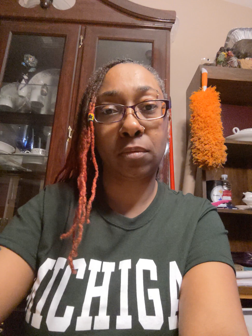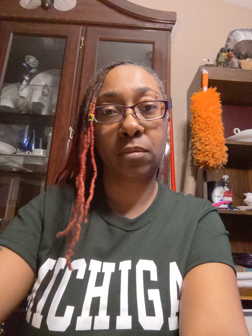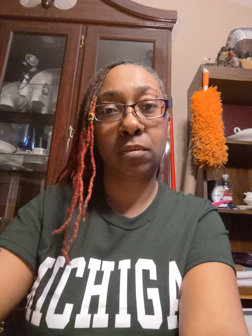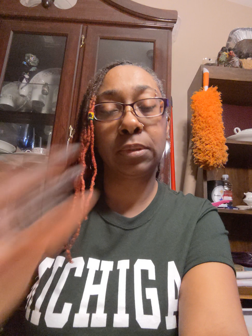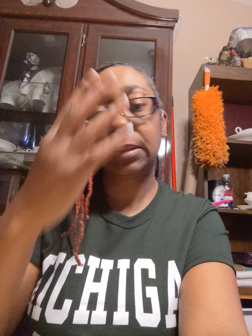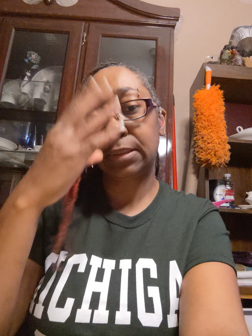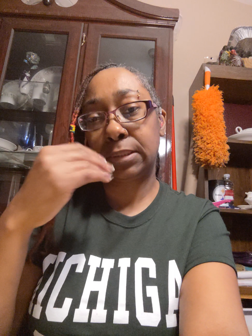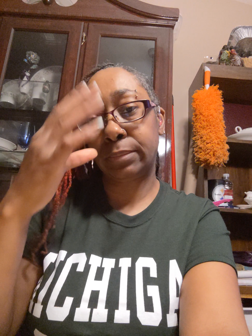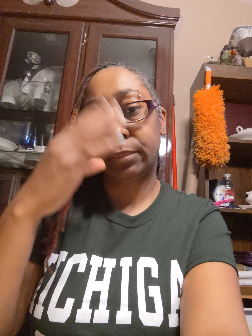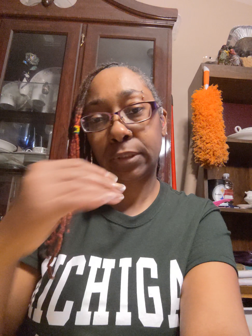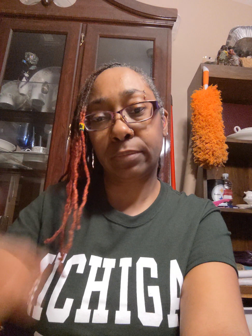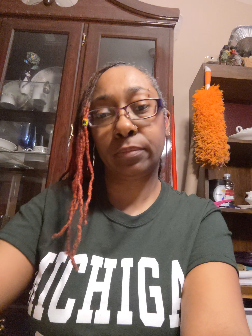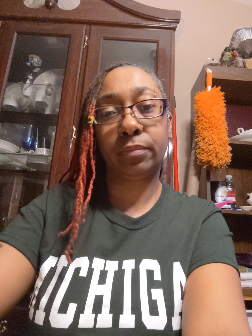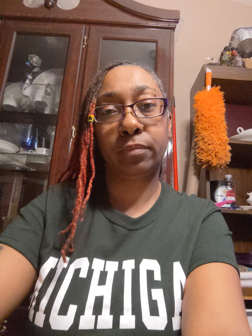sleepy